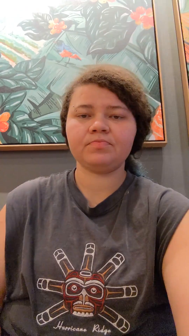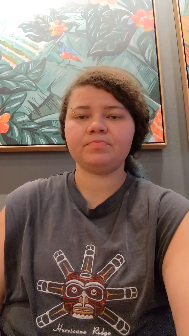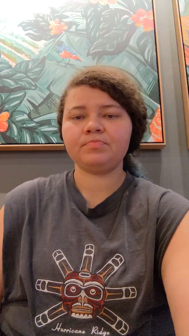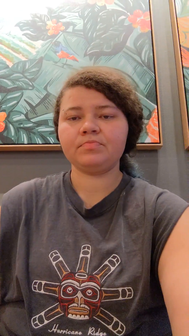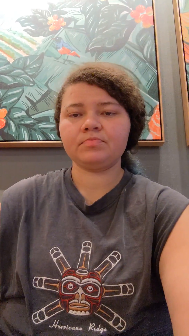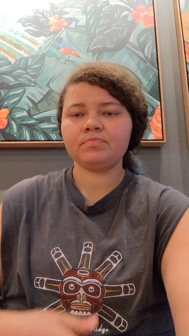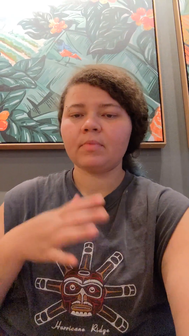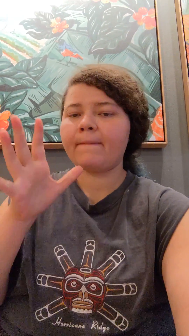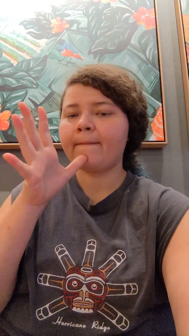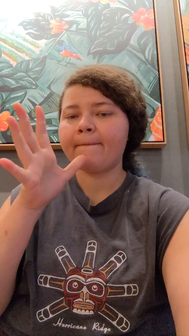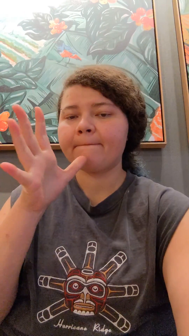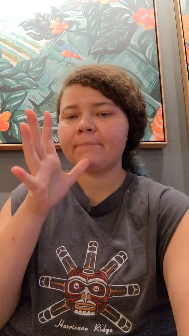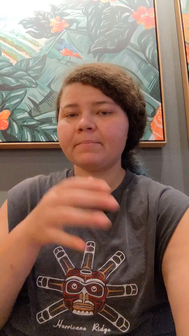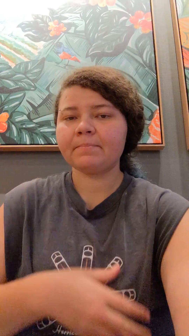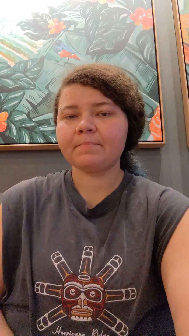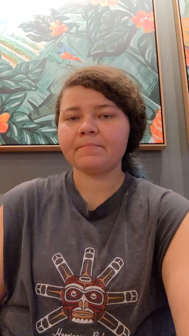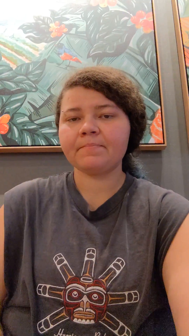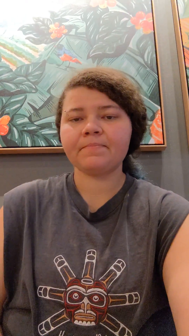mommy